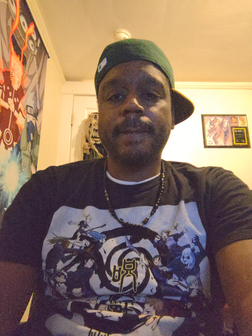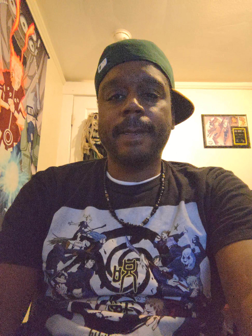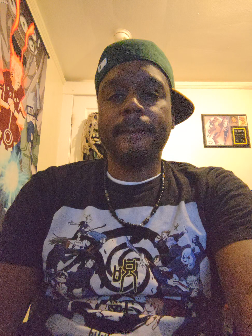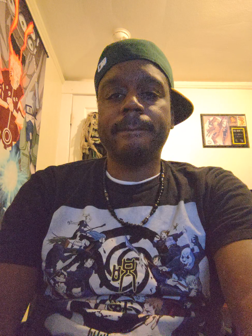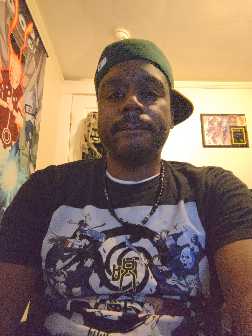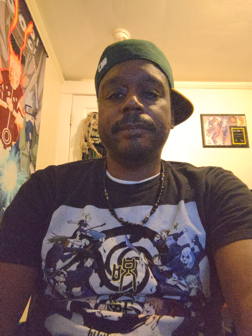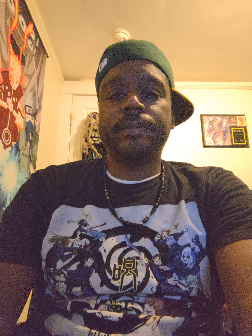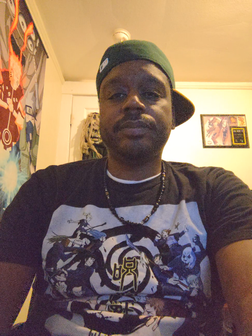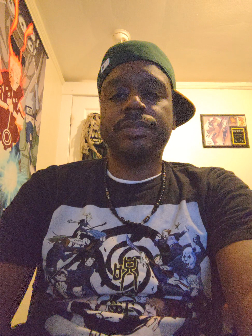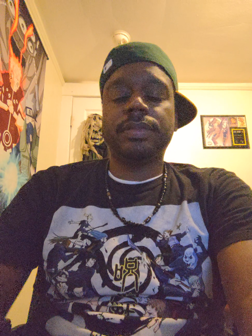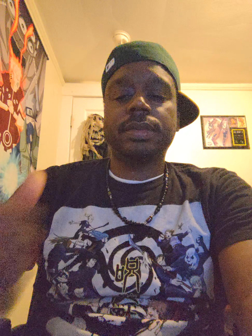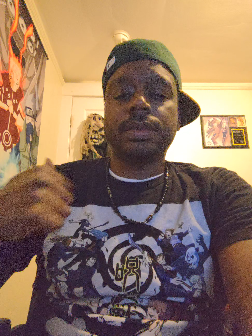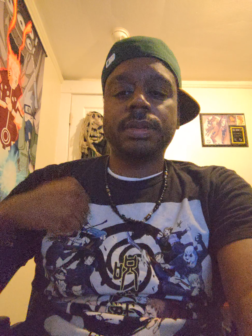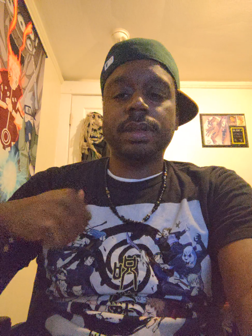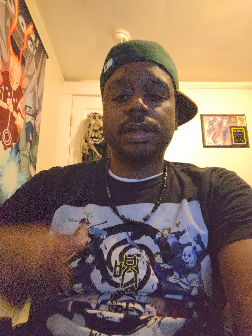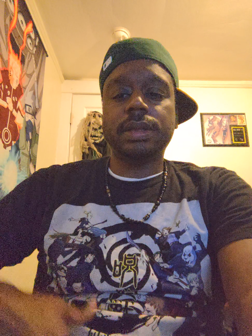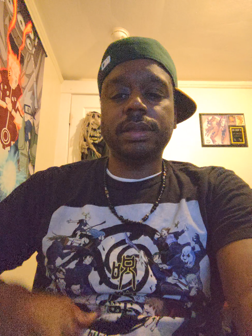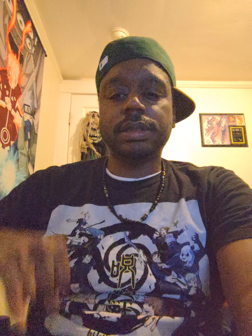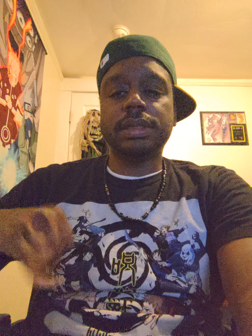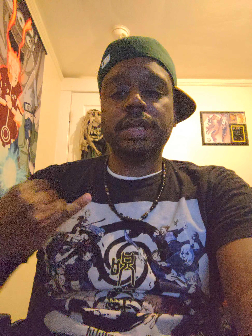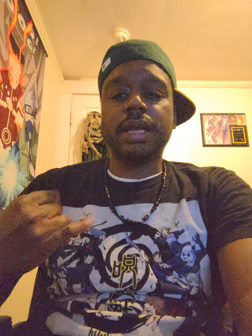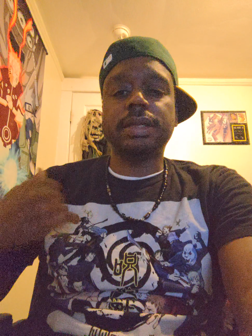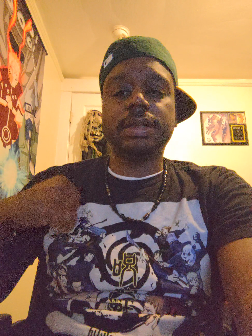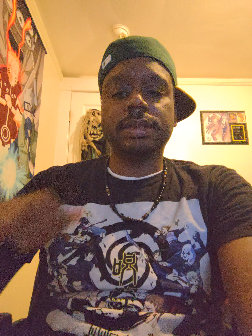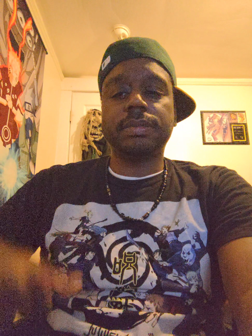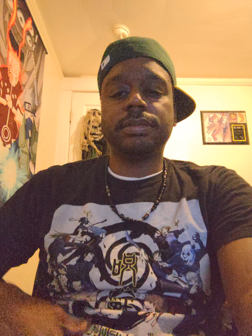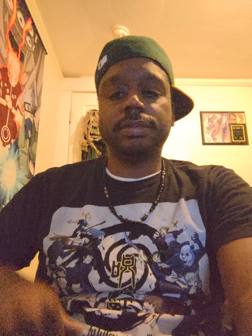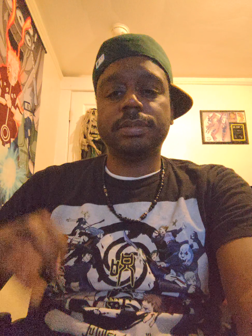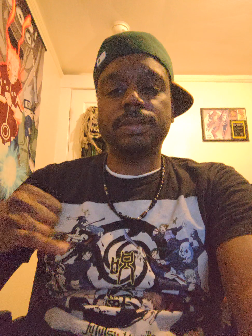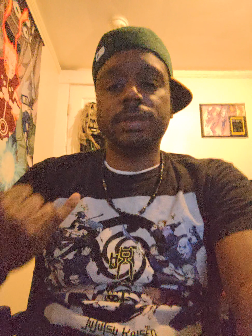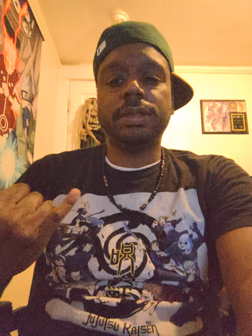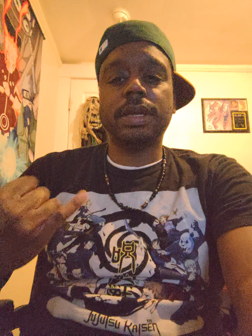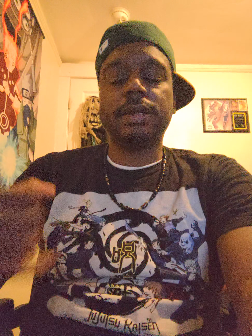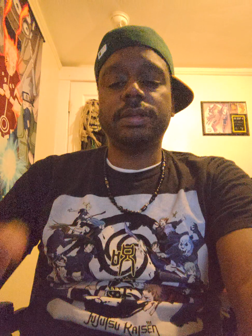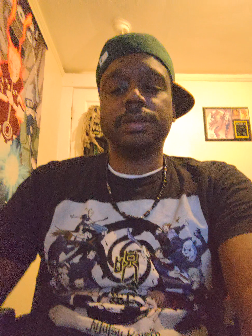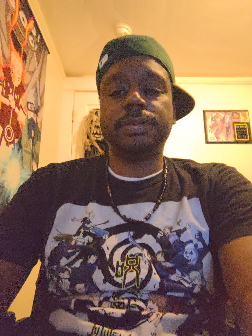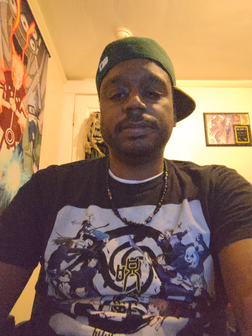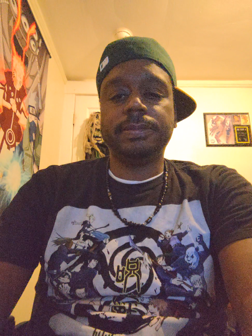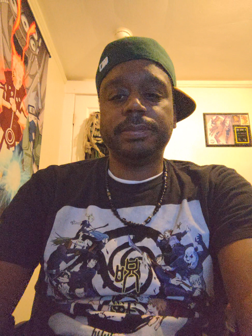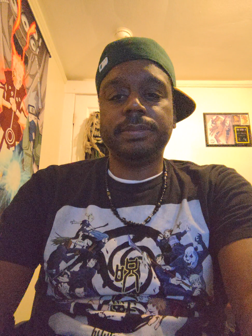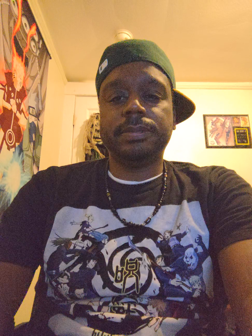jacket